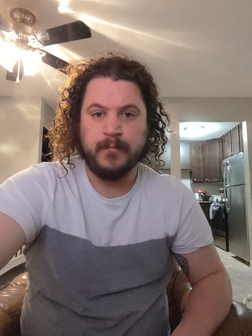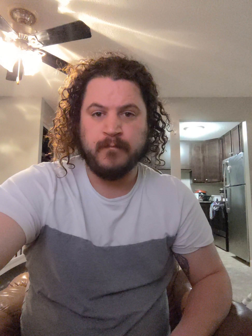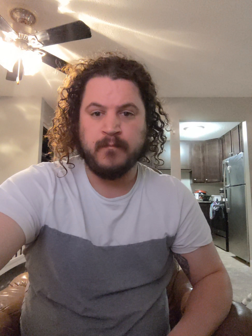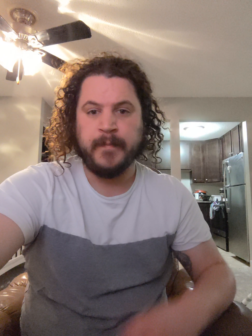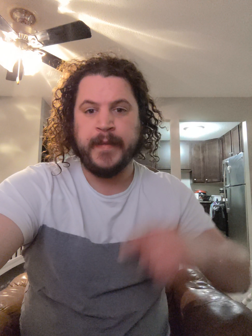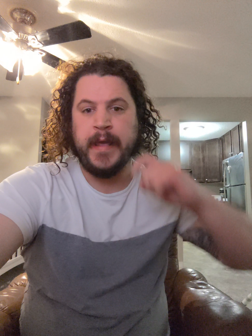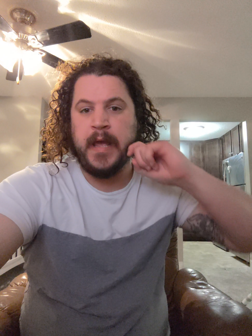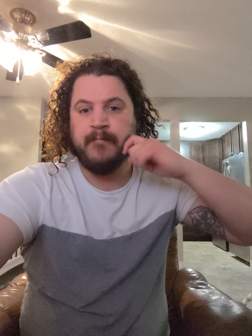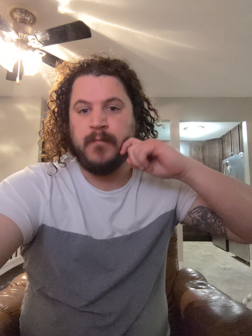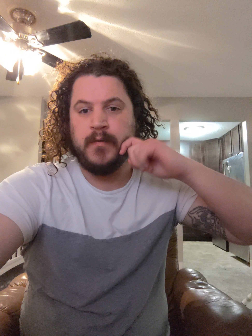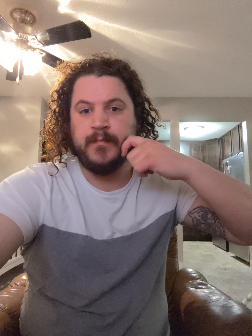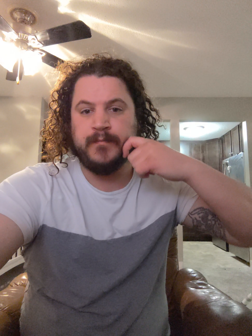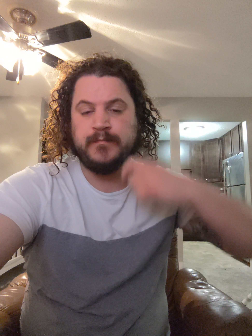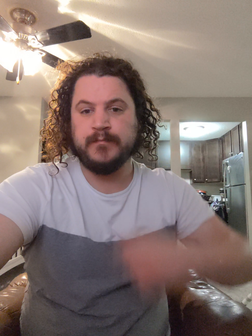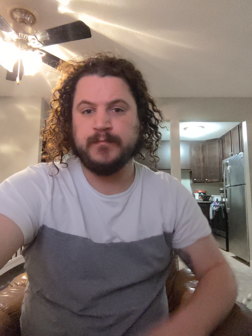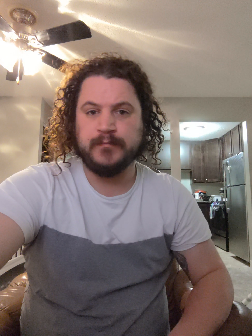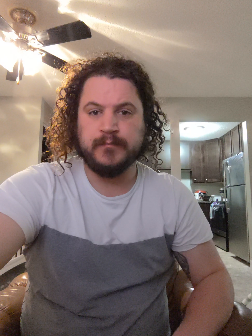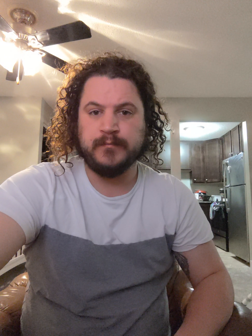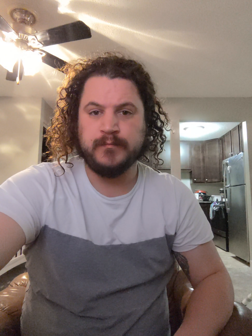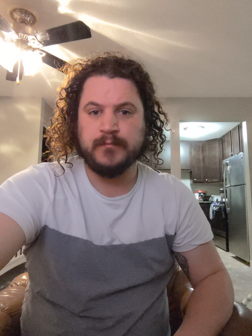apple